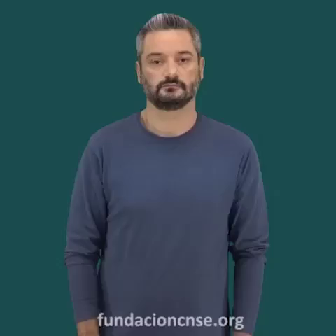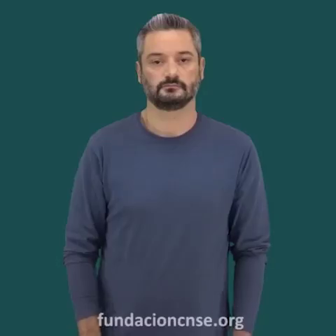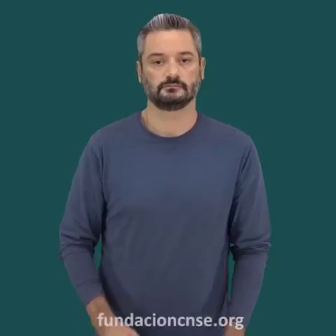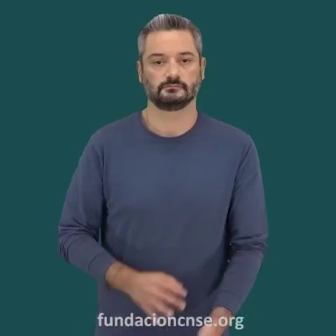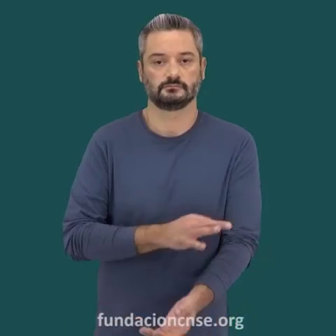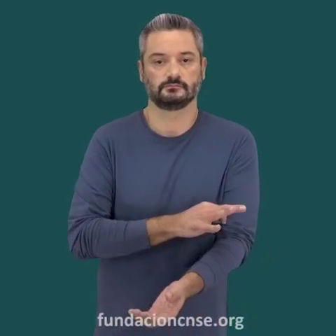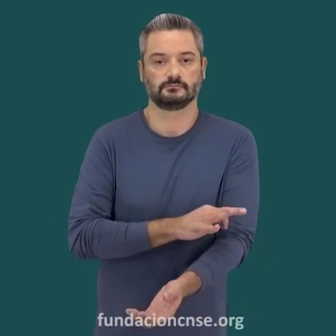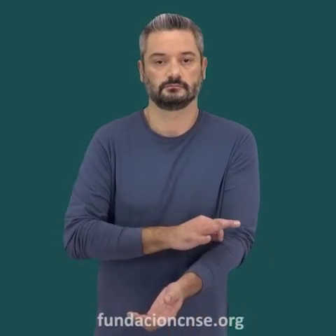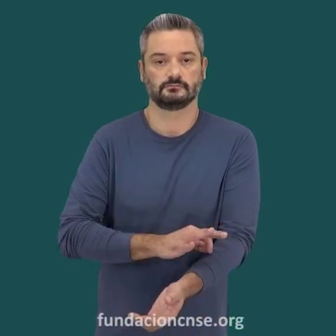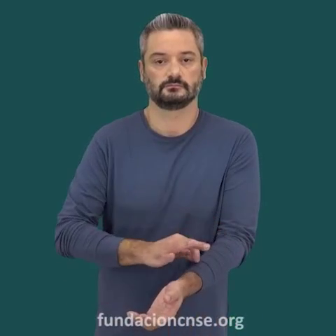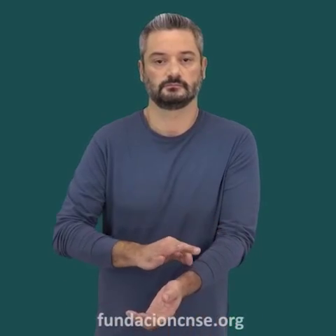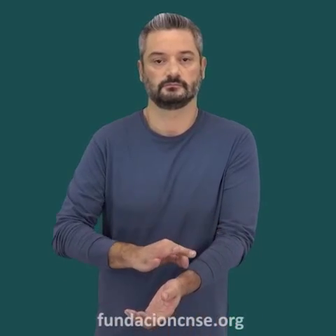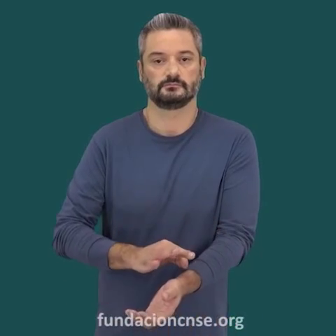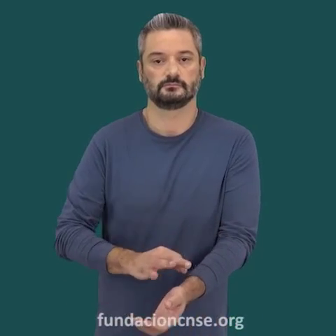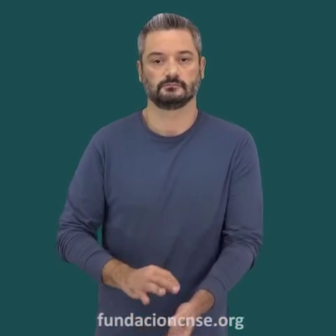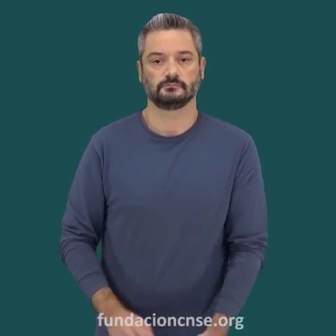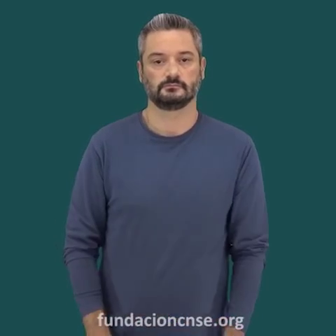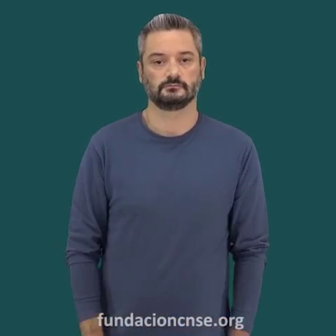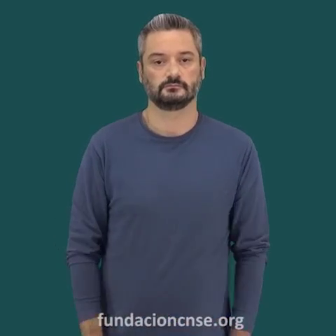arteria